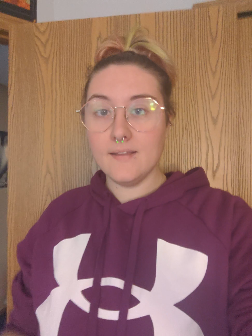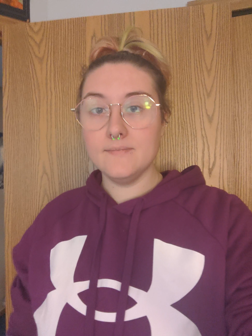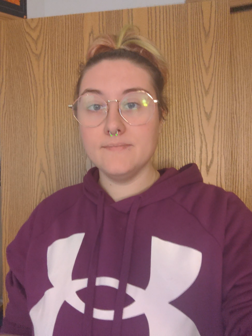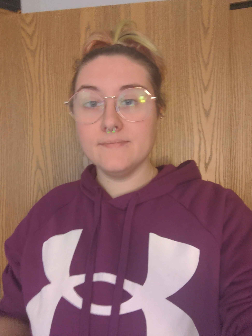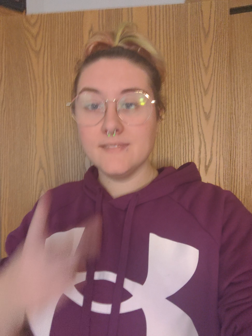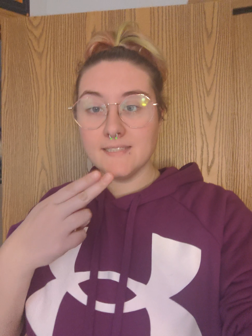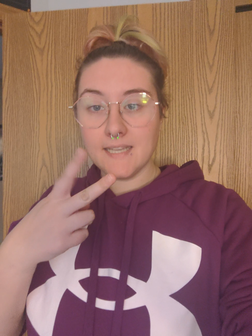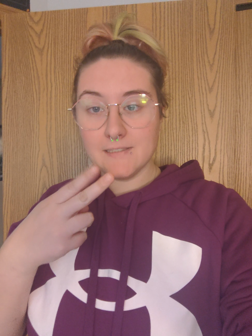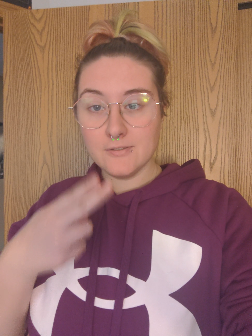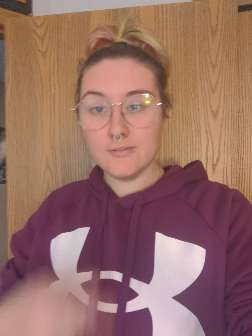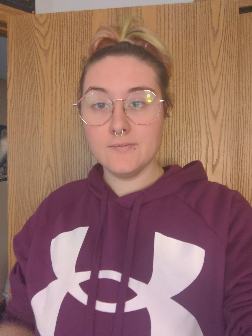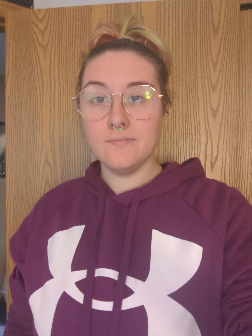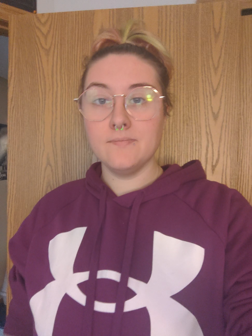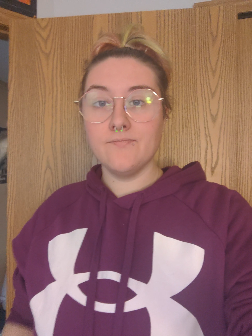scissors